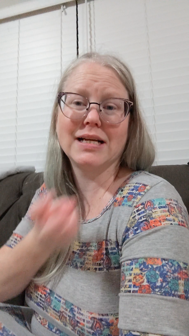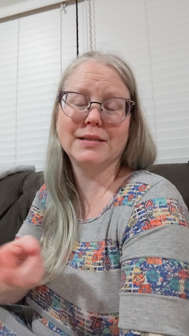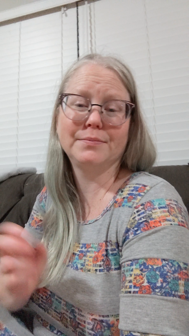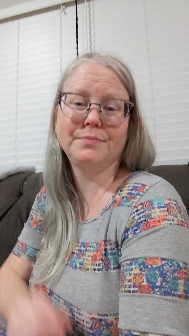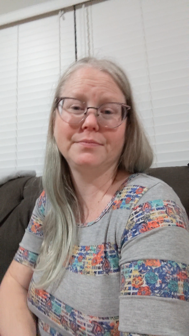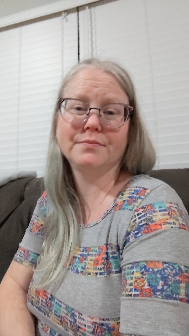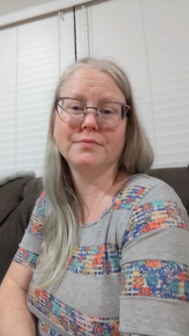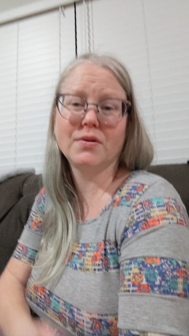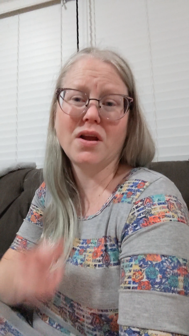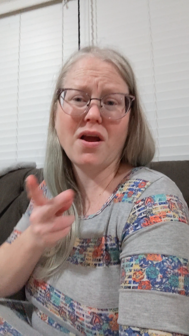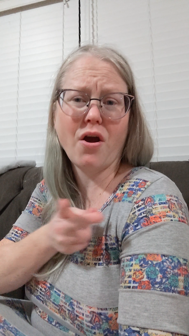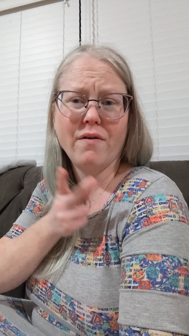careful